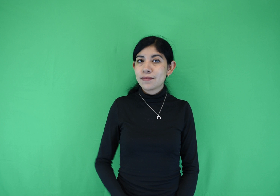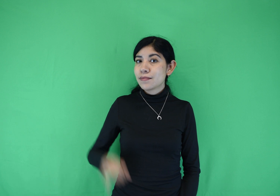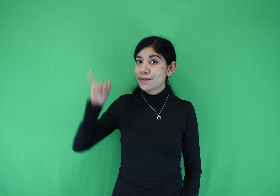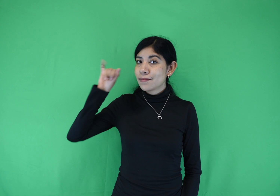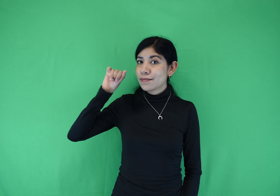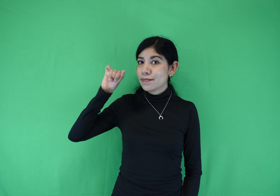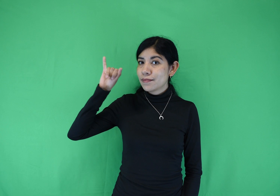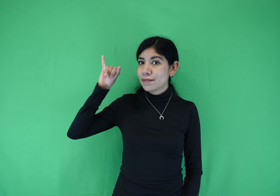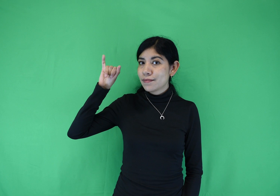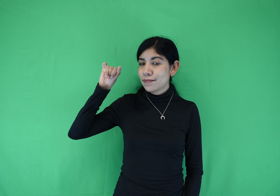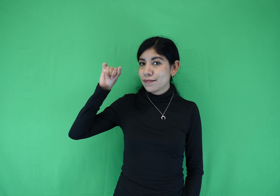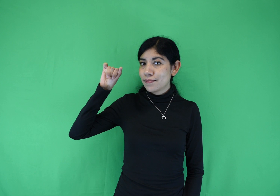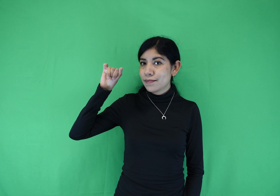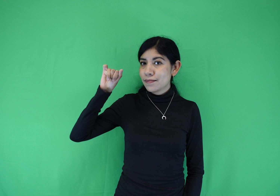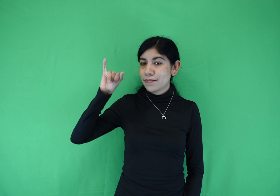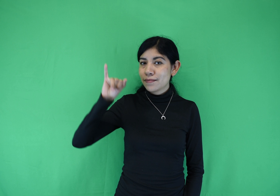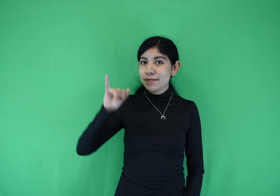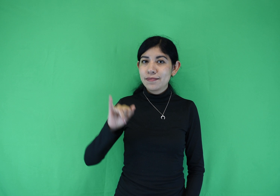sí